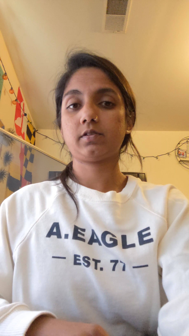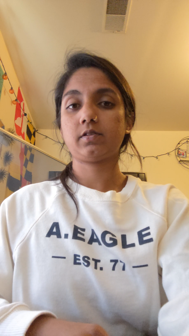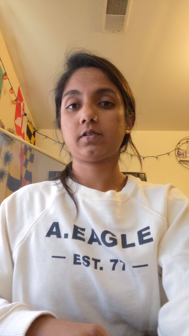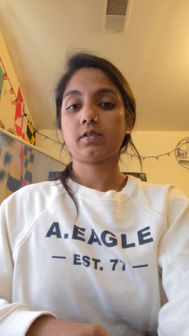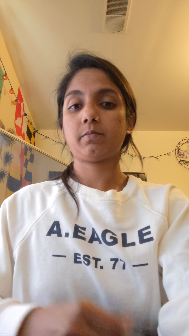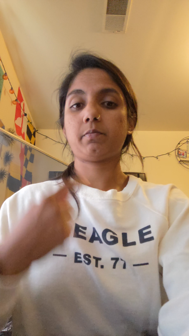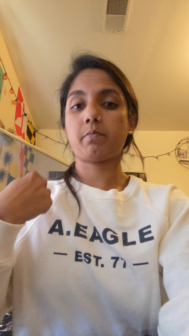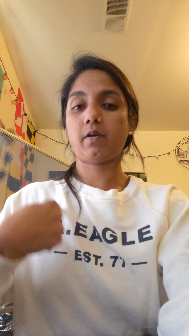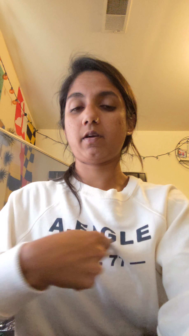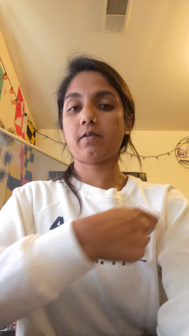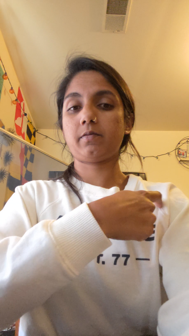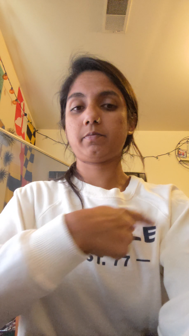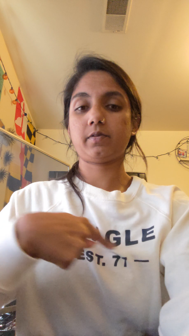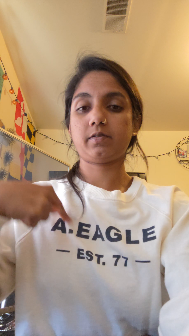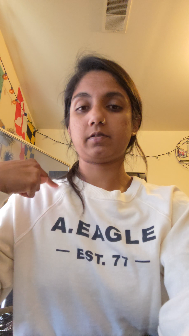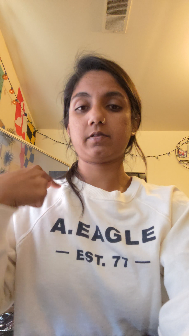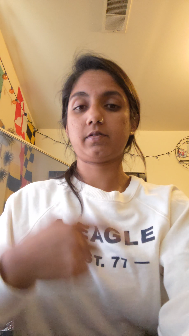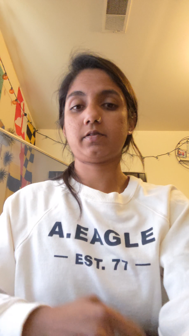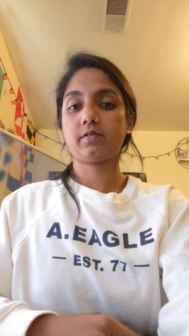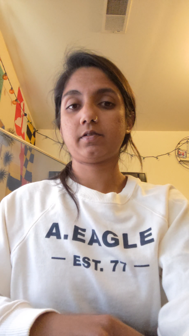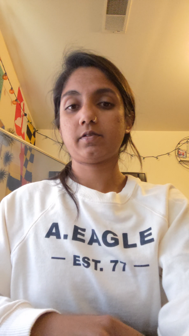bib